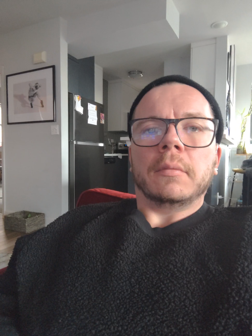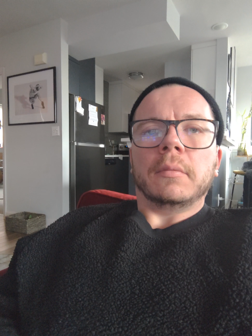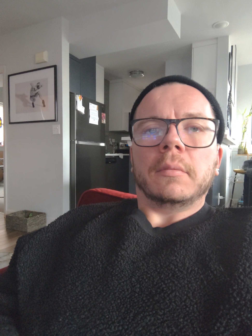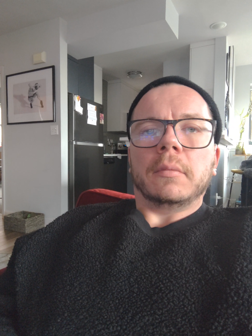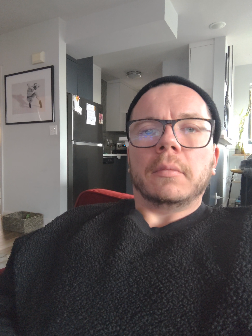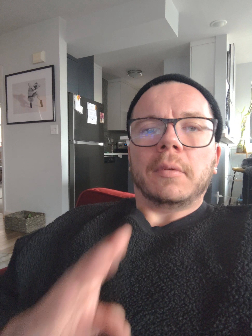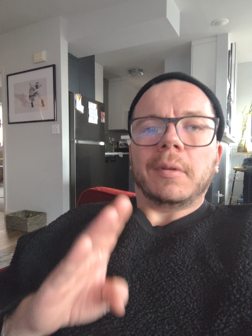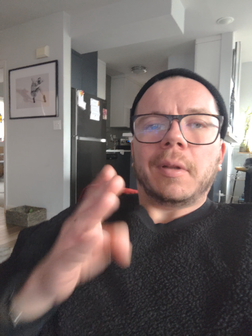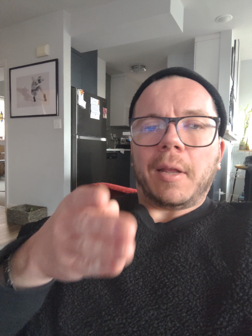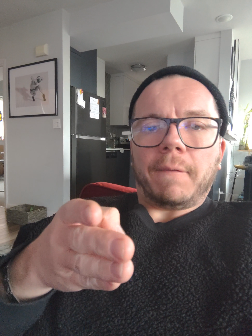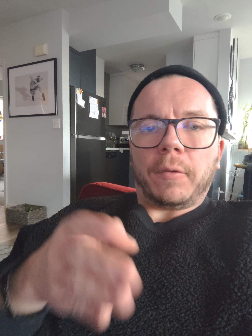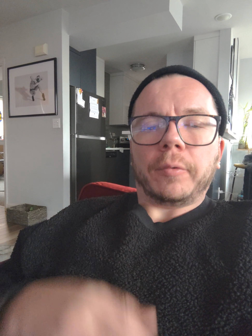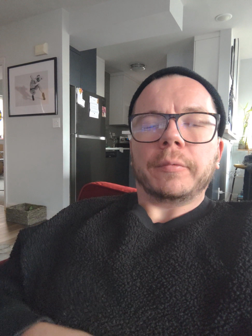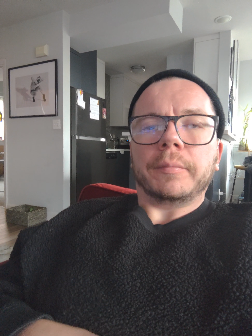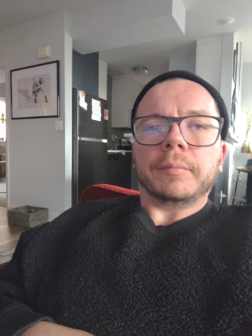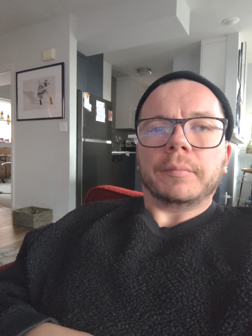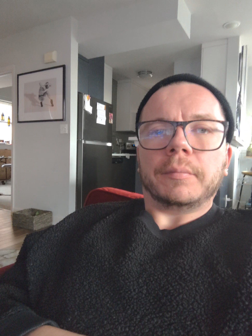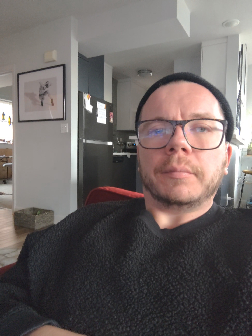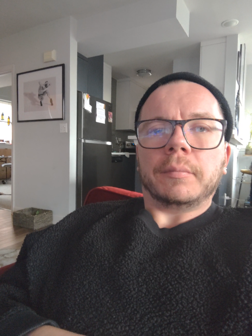after